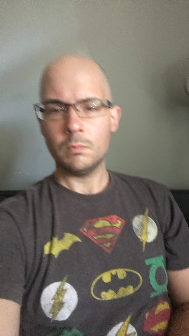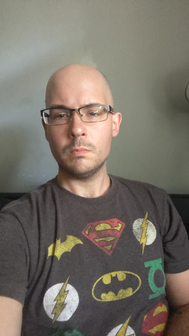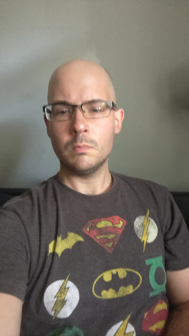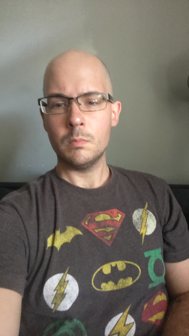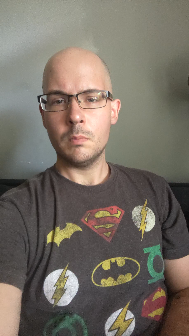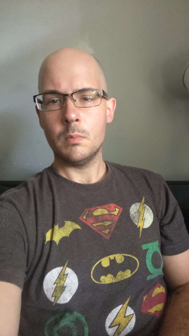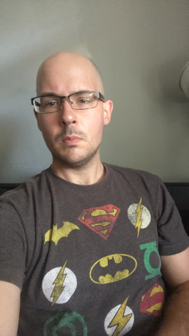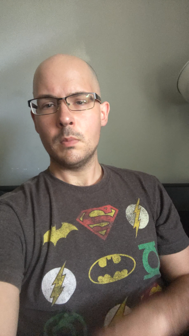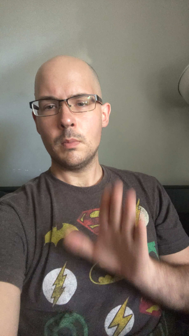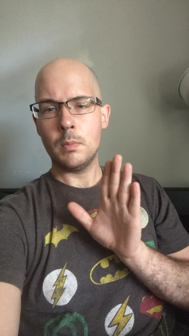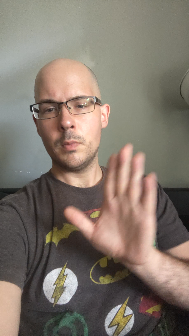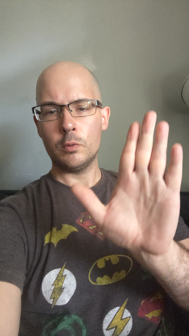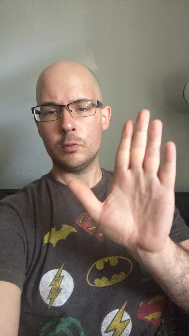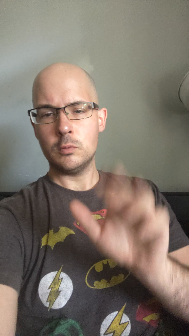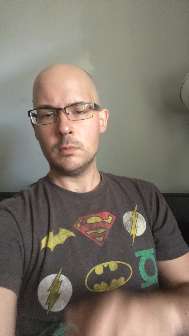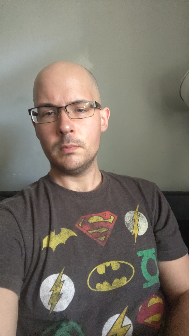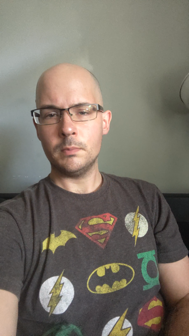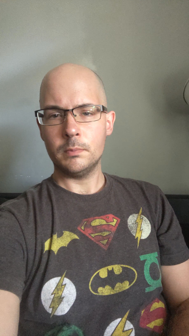push